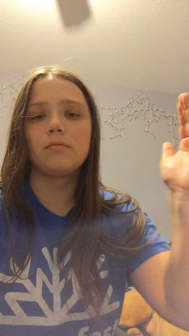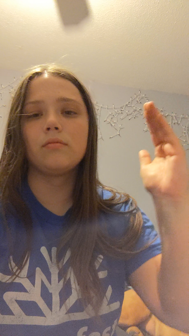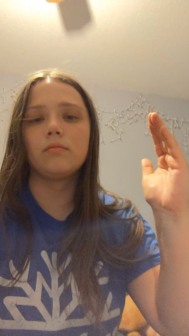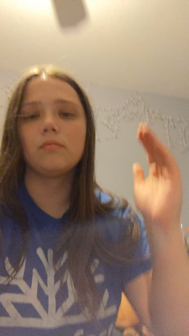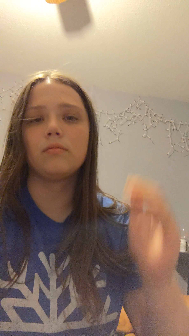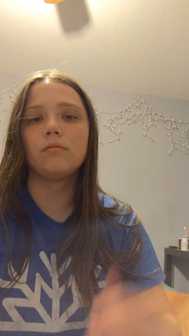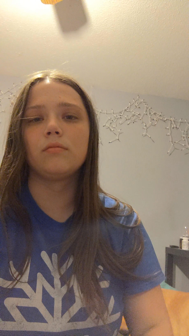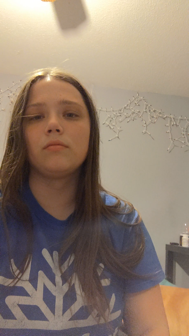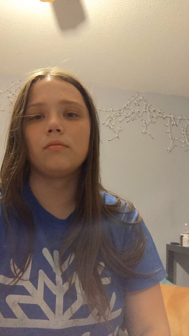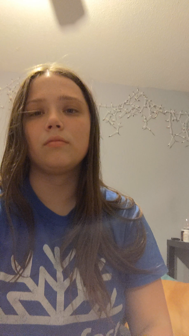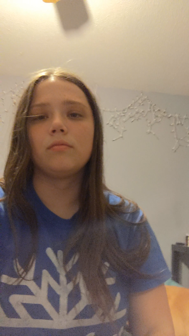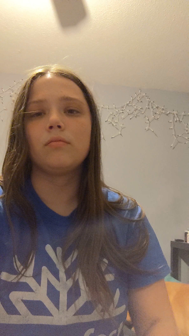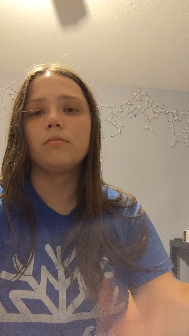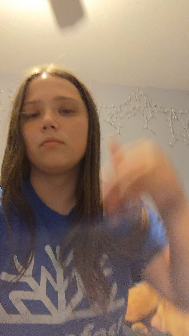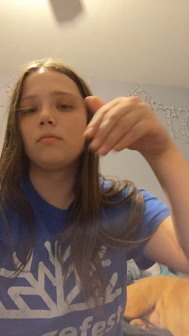night night